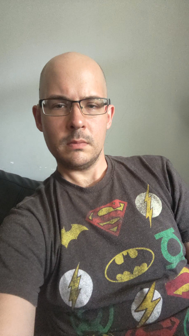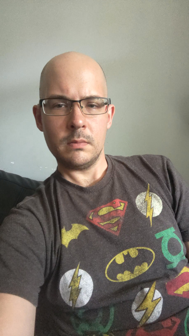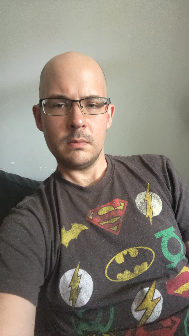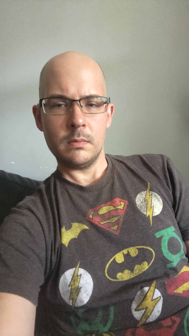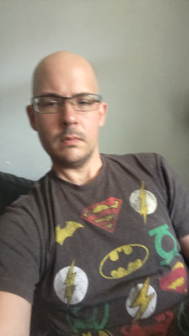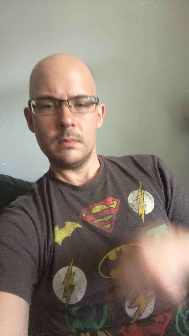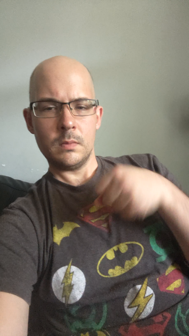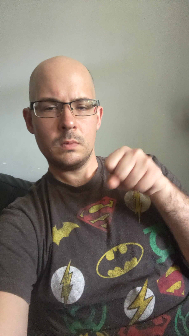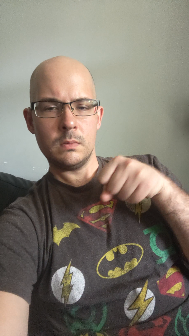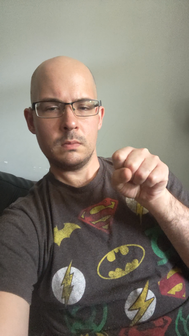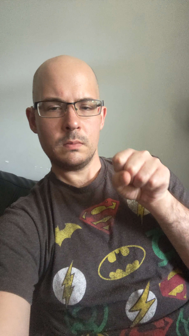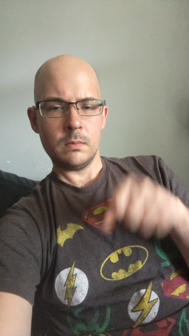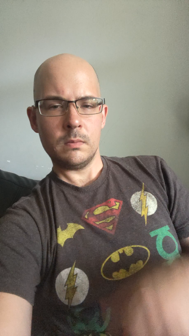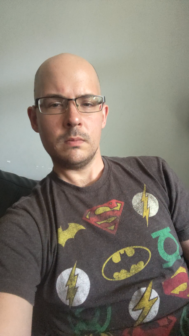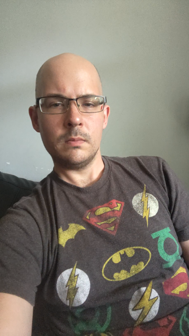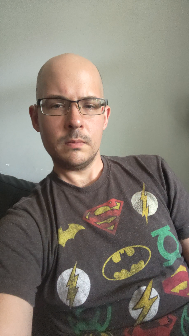motorcycle